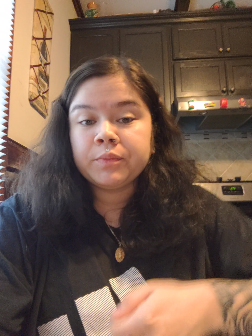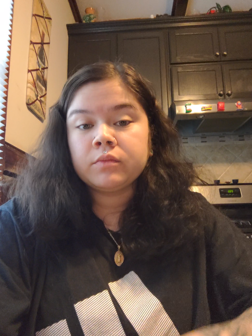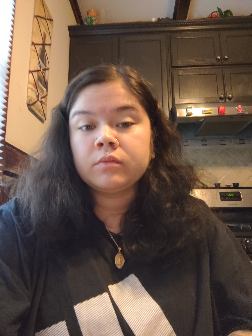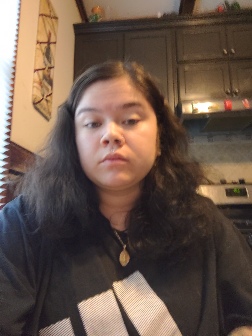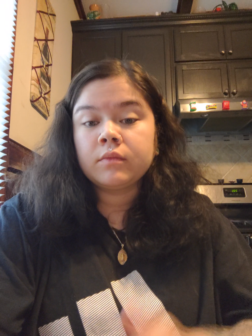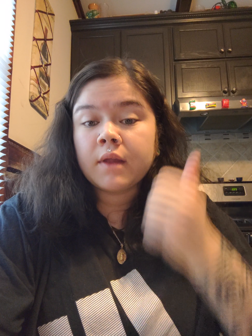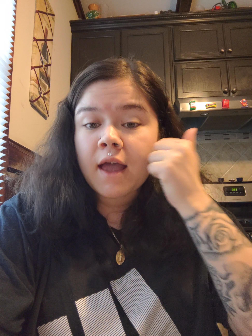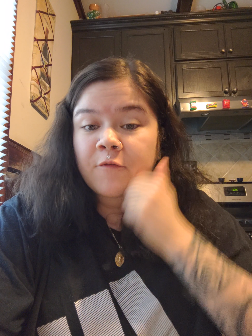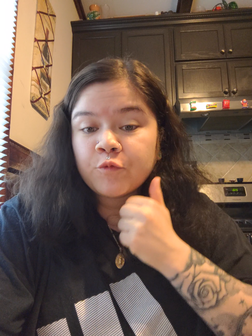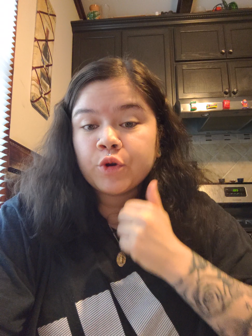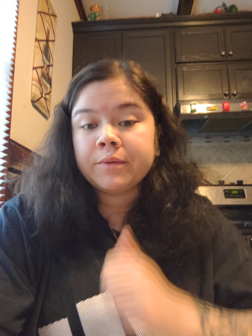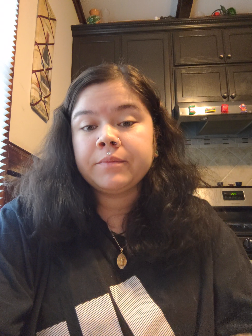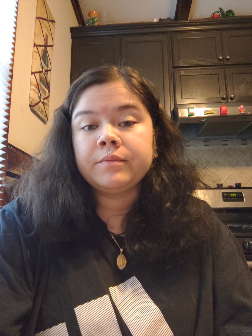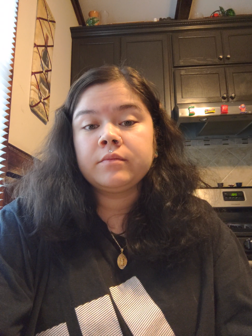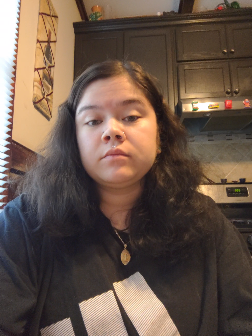every